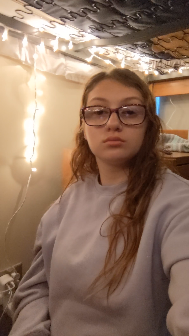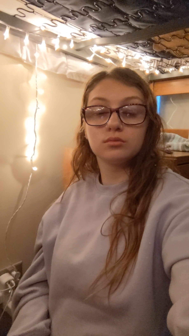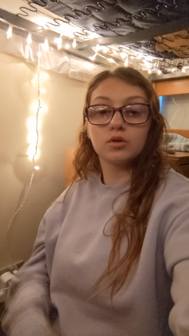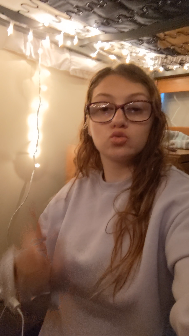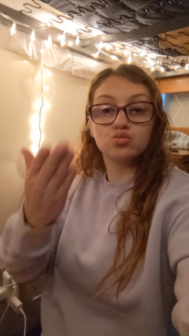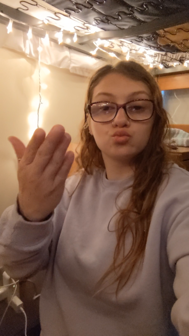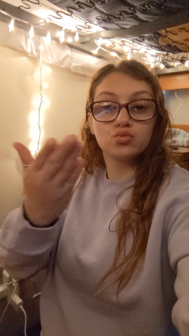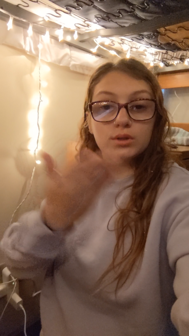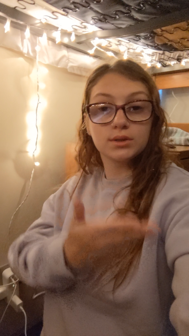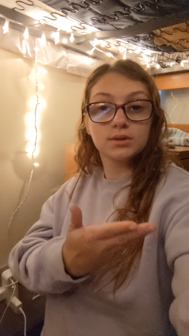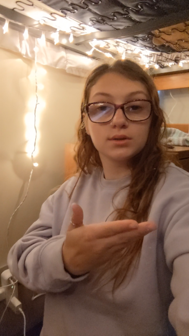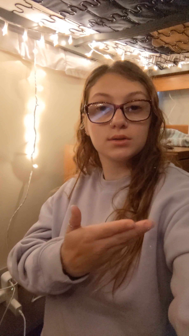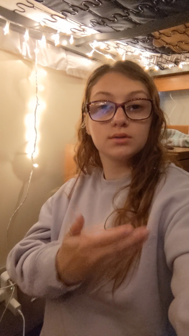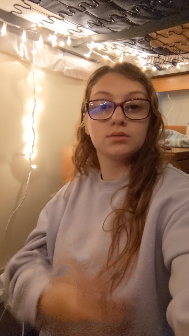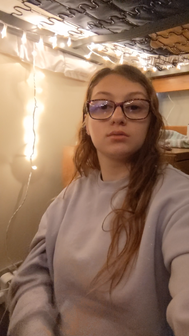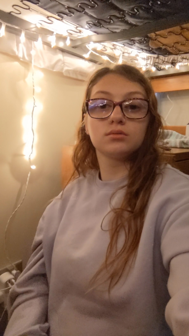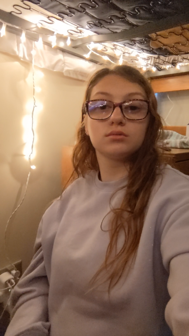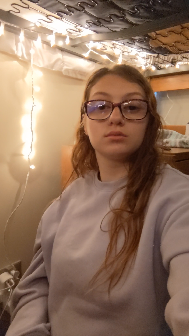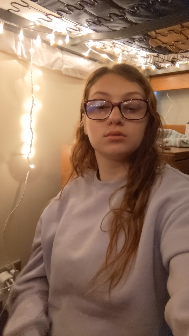bring